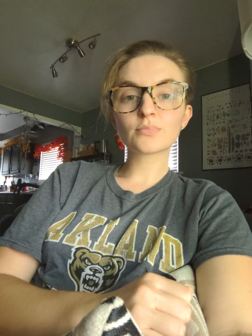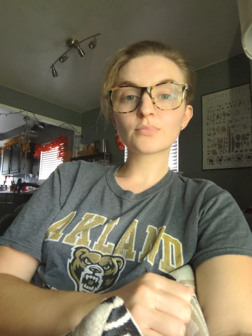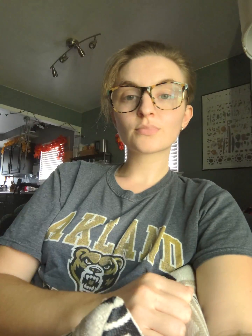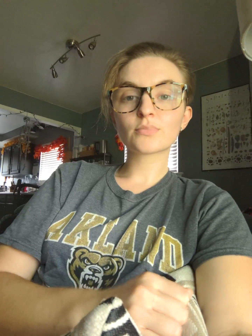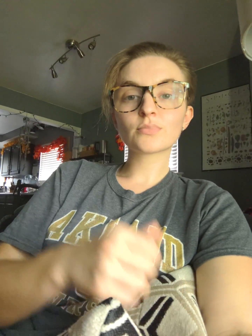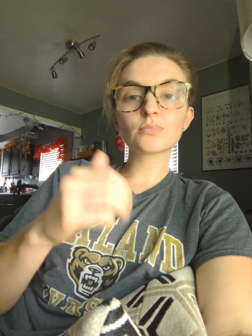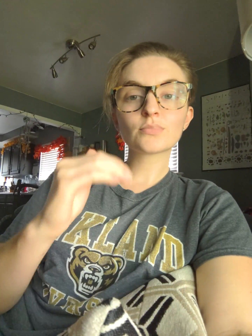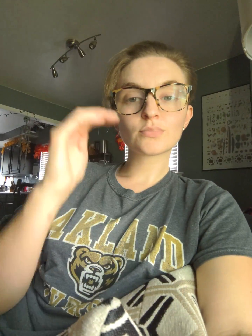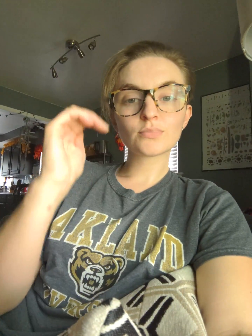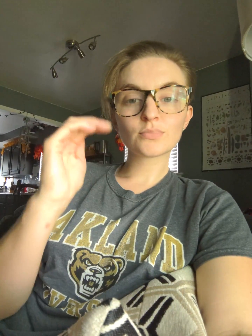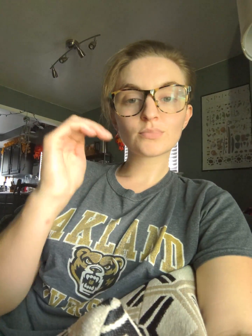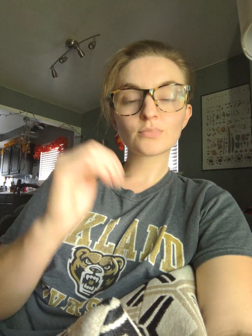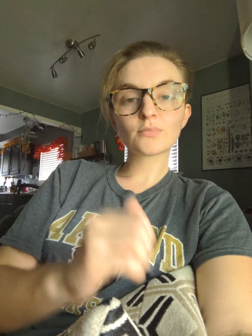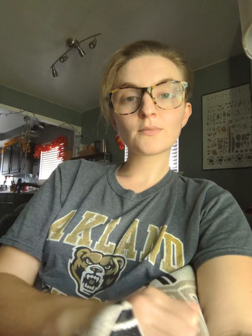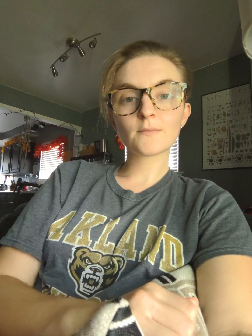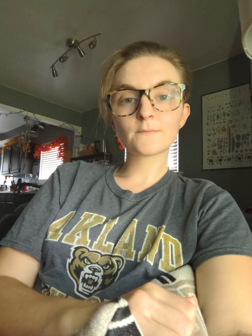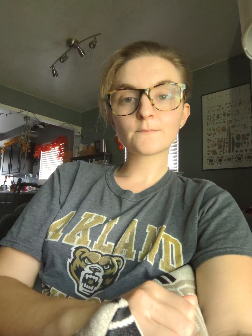short